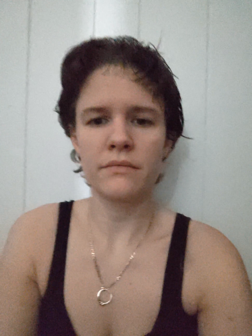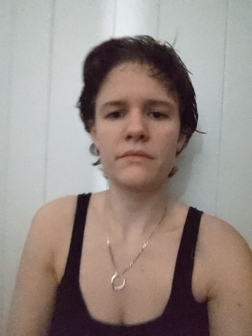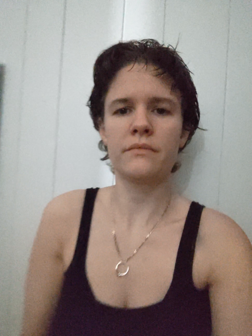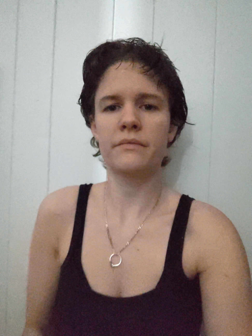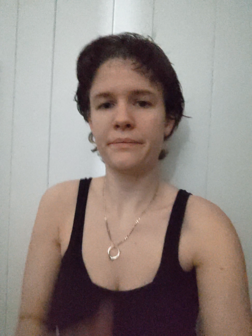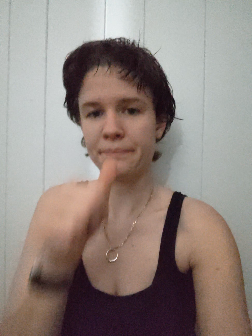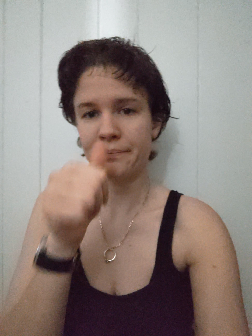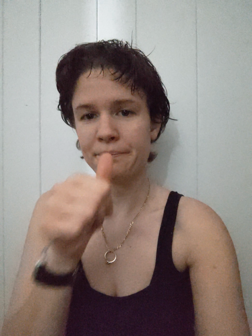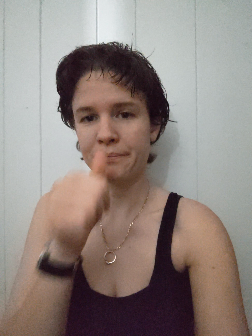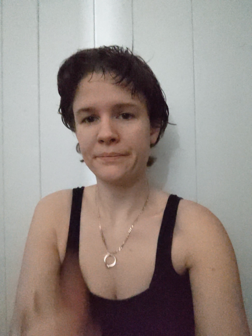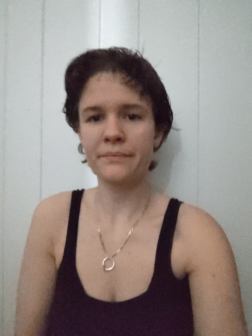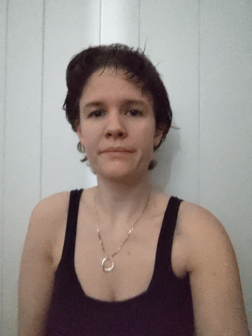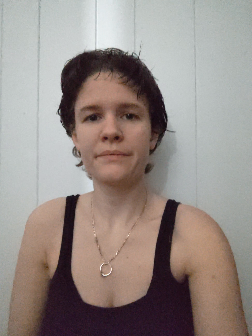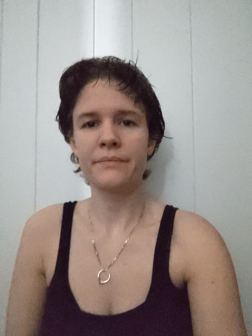nuts